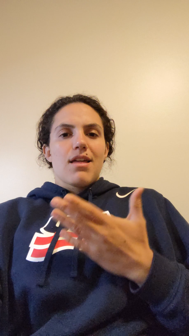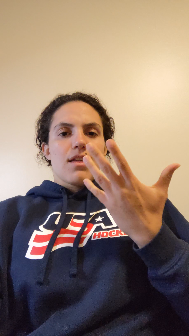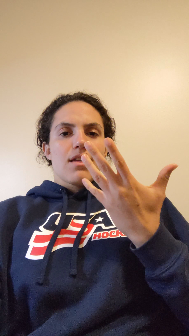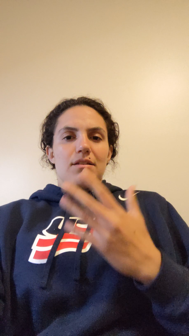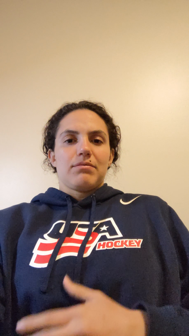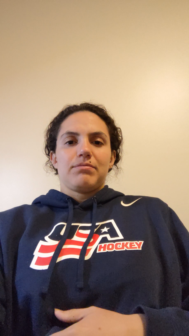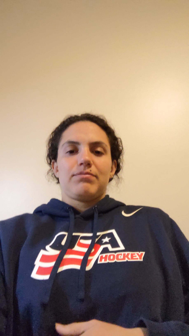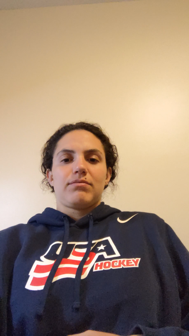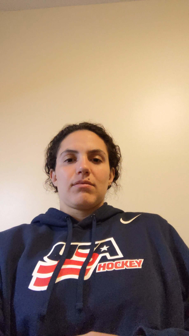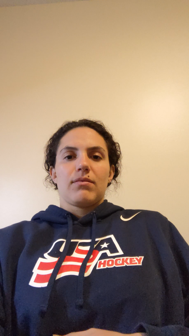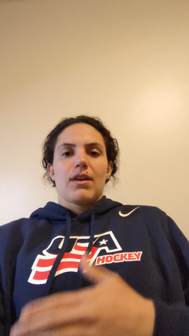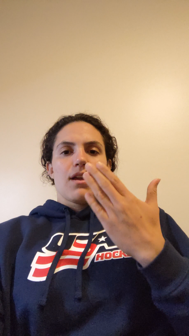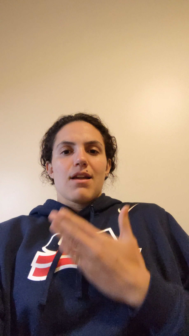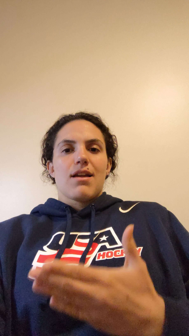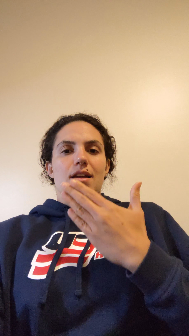hand